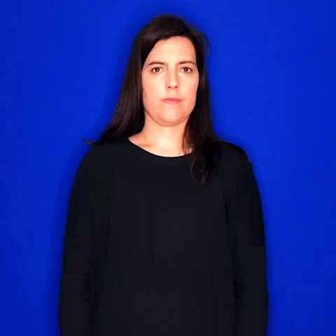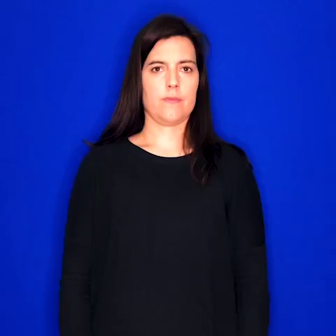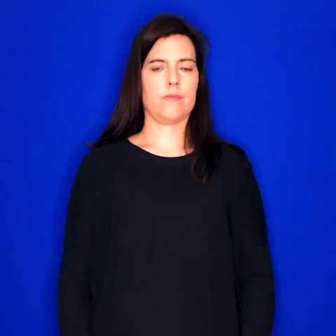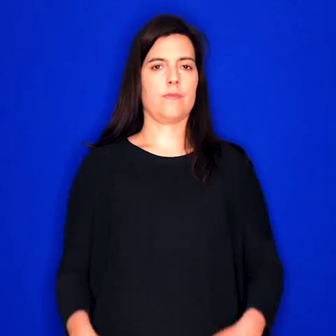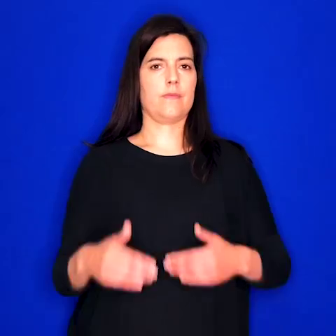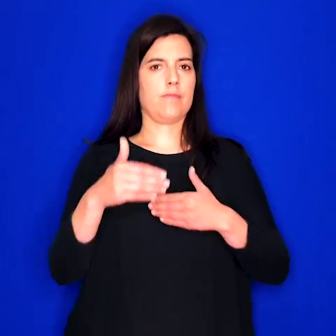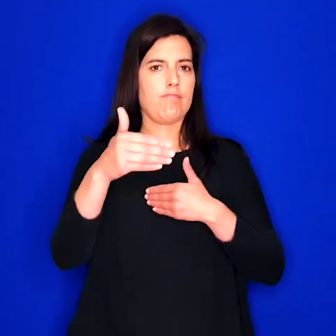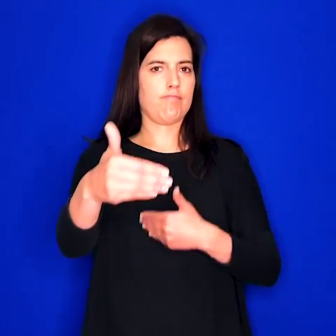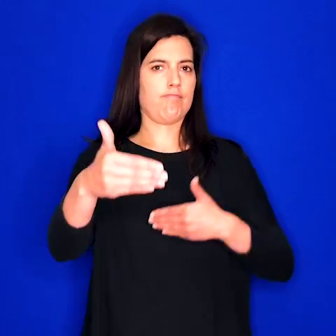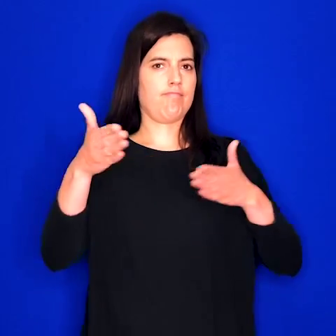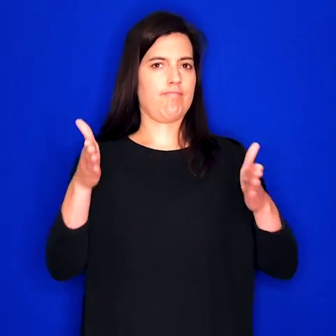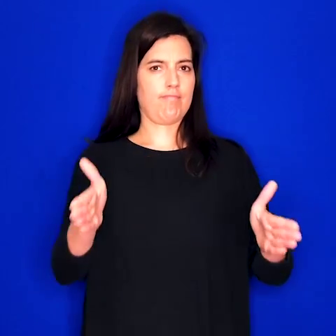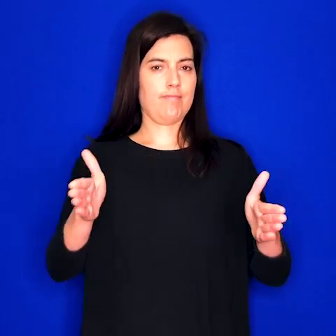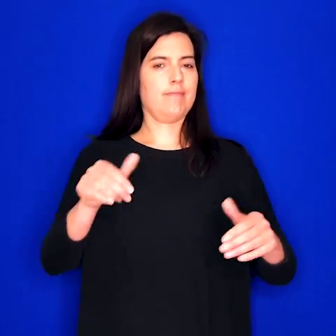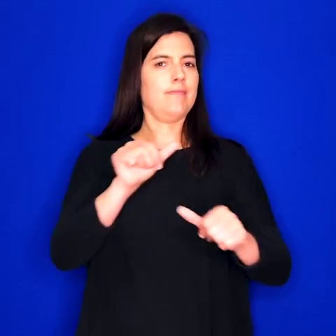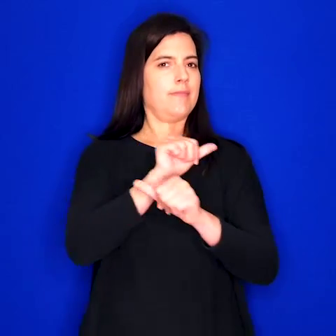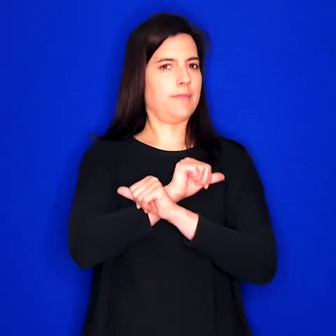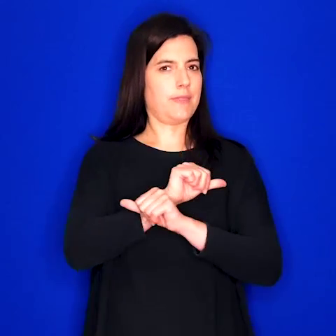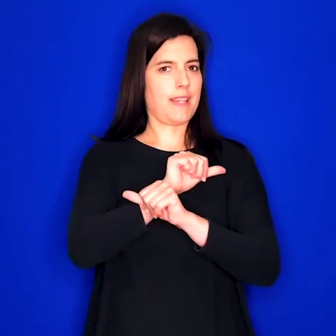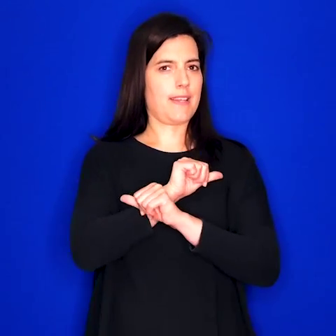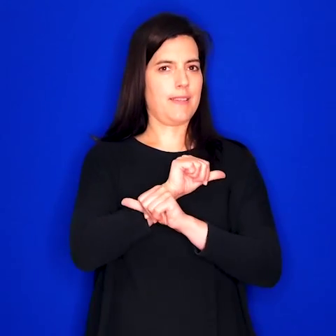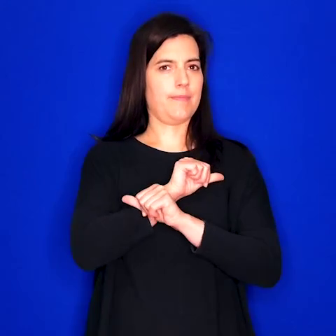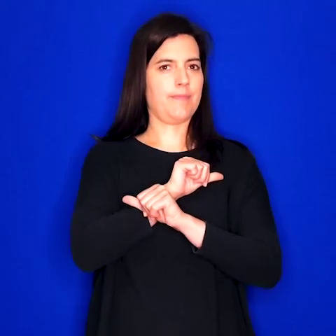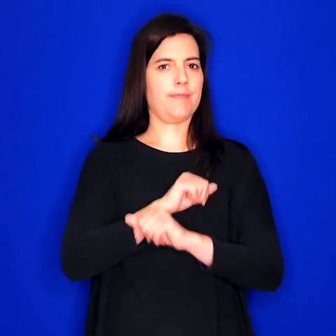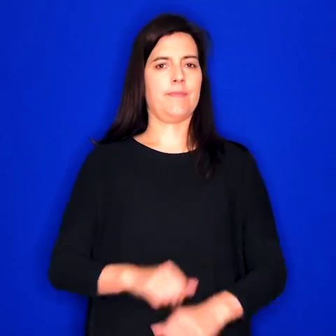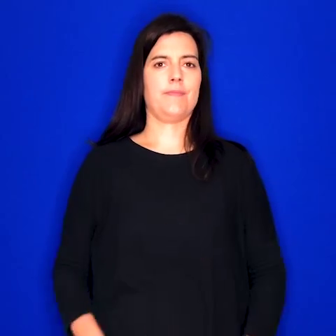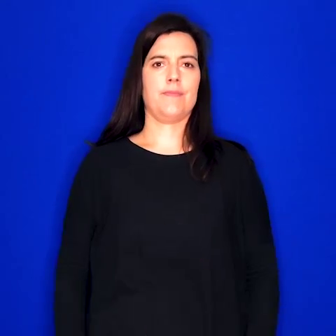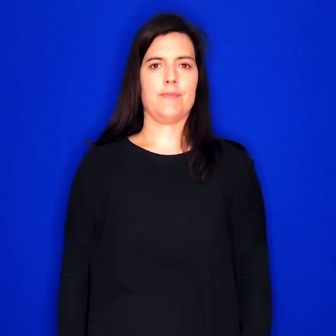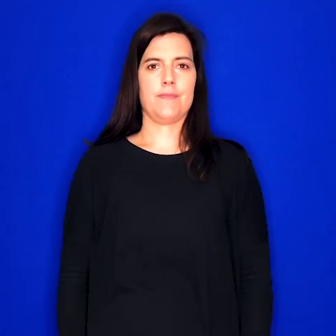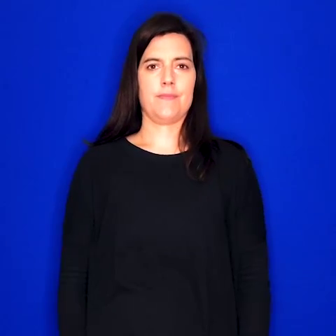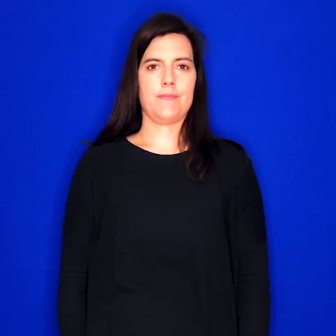habitacion esperar